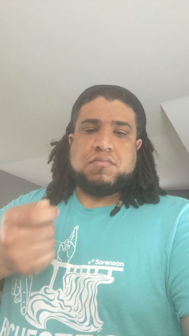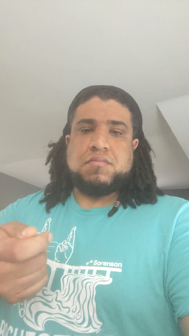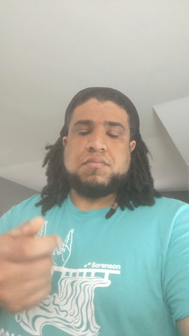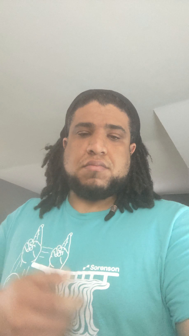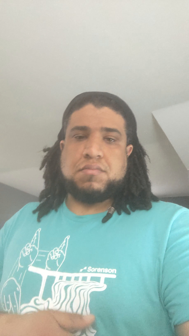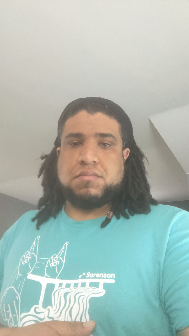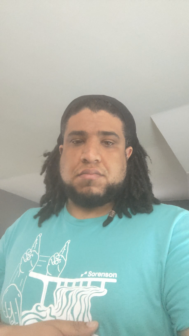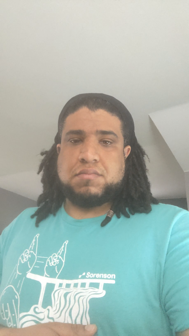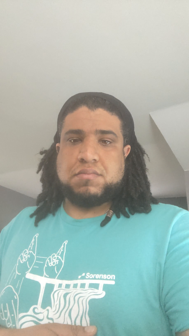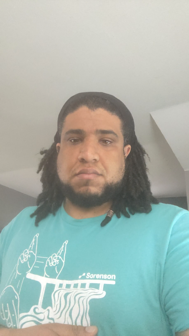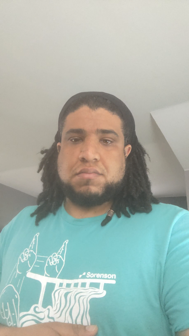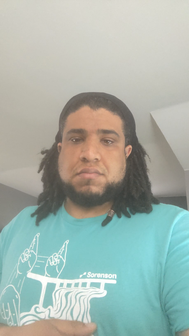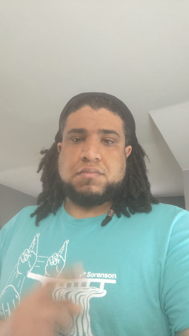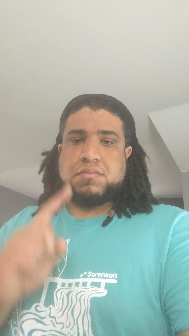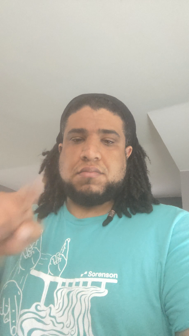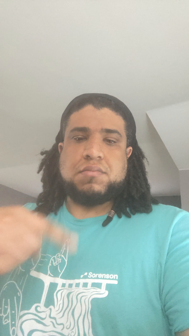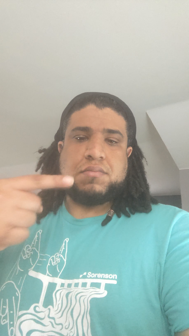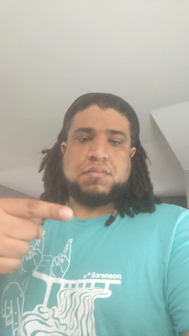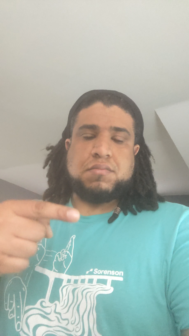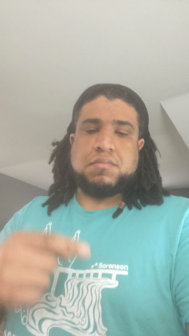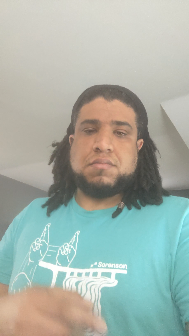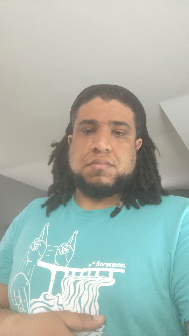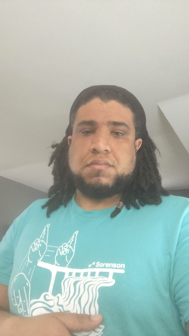about